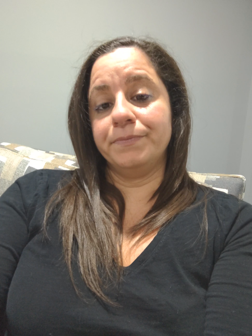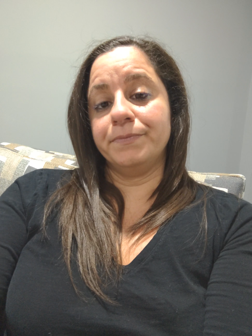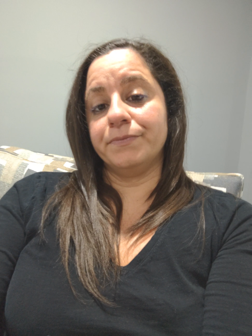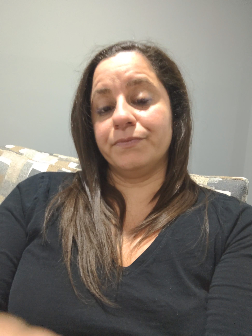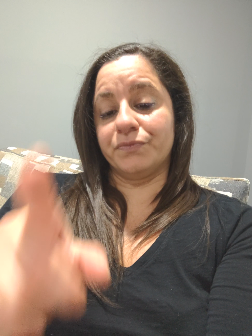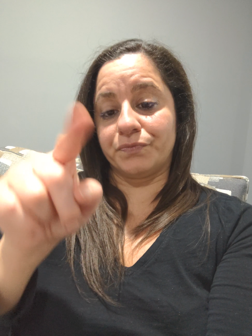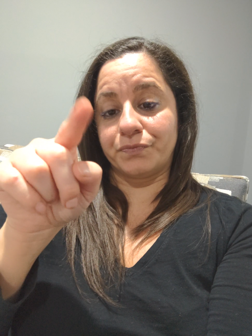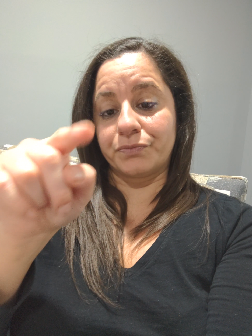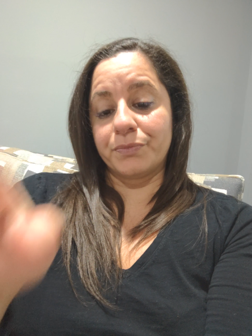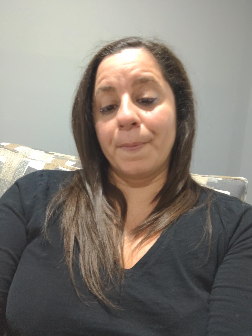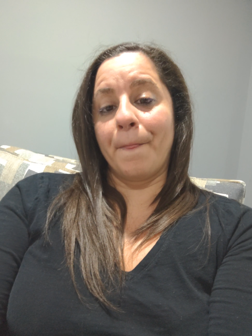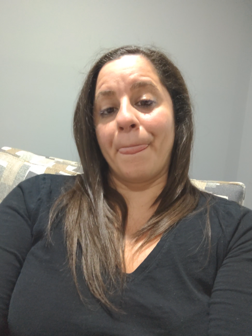finger